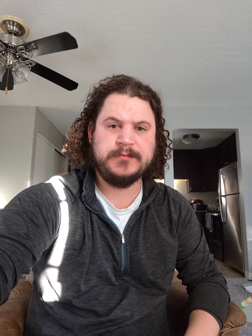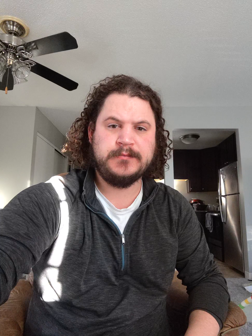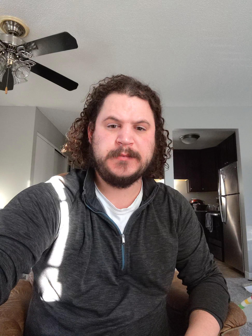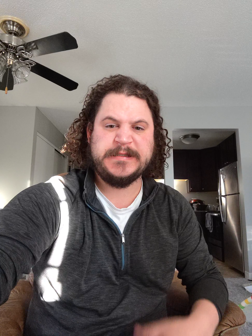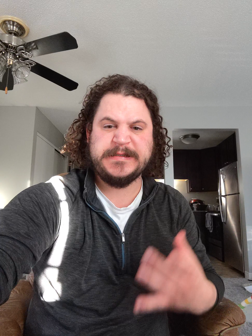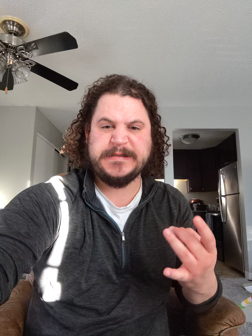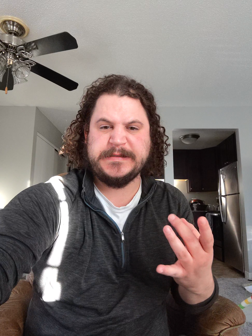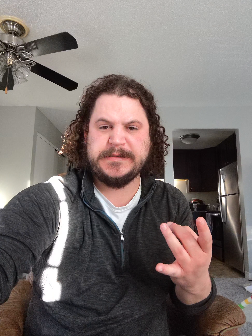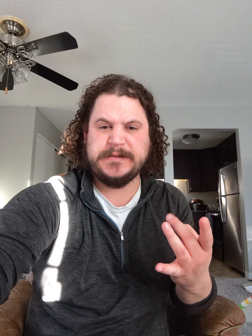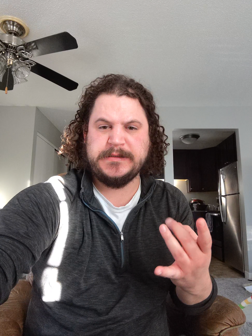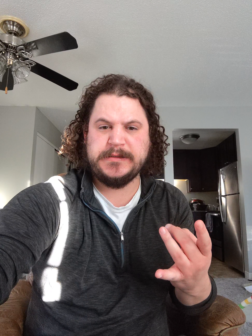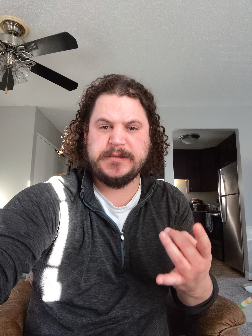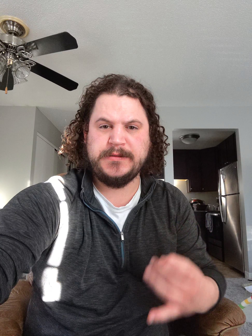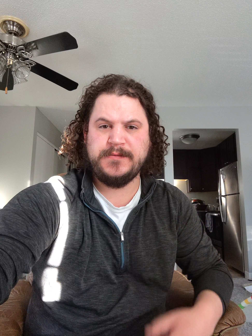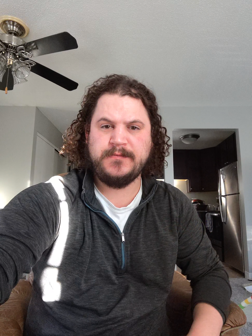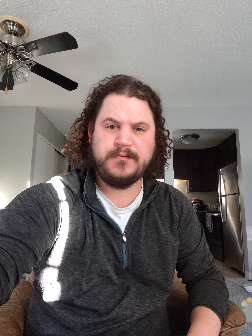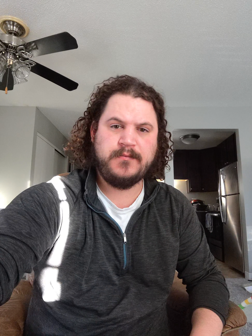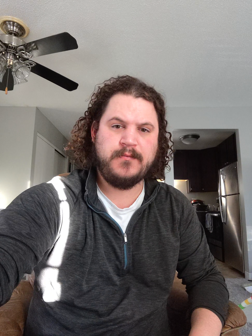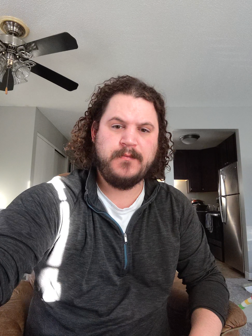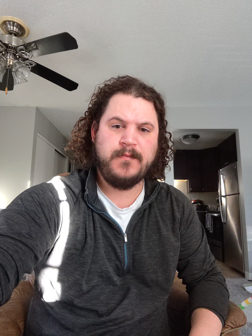sticky